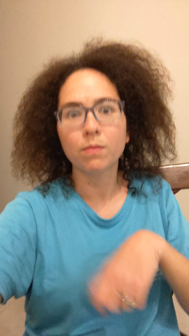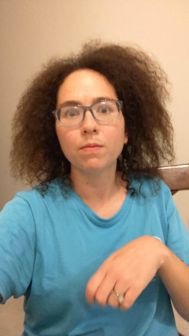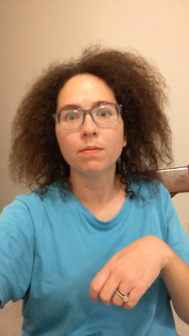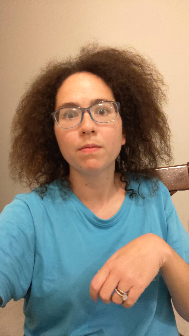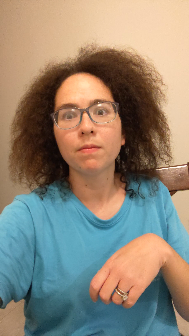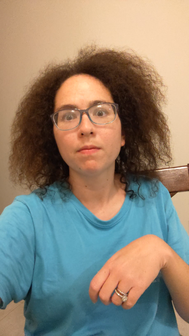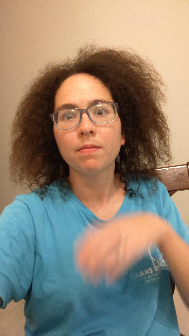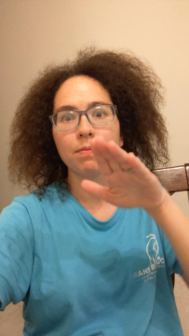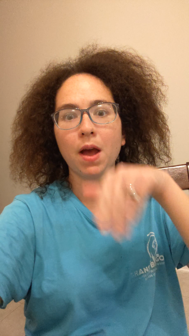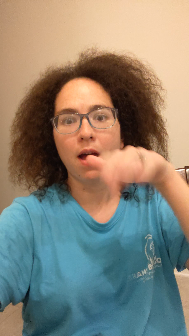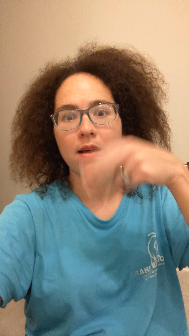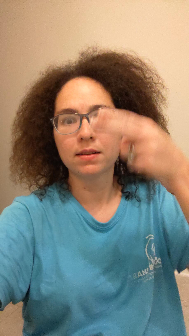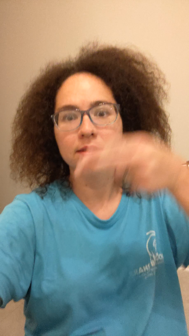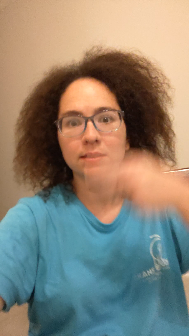pet's name